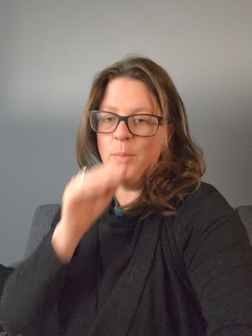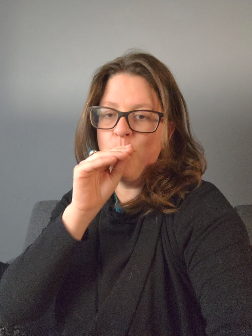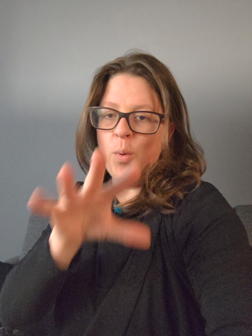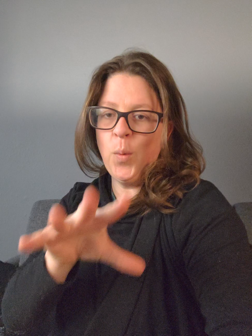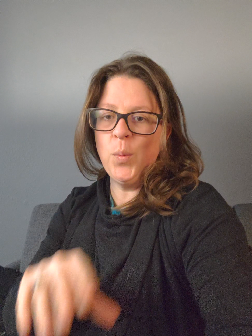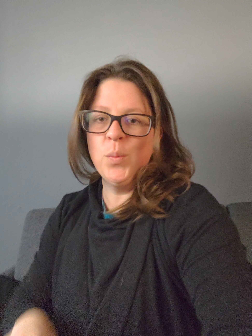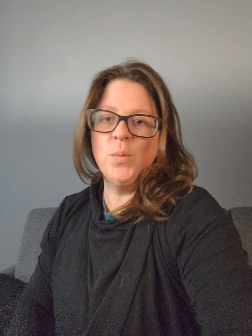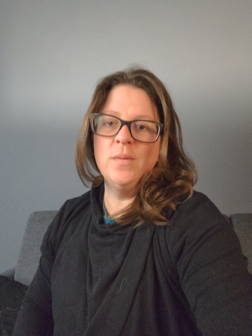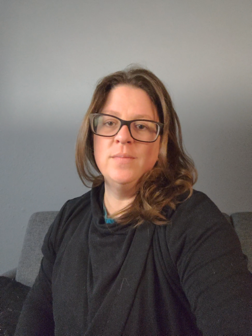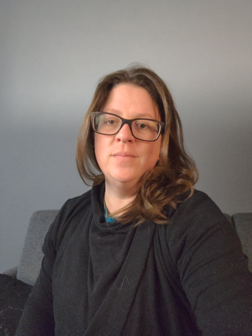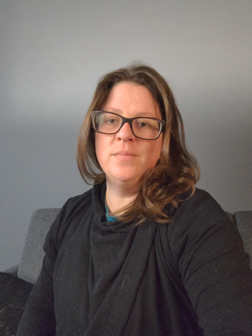blow